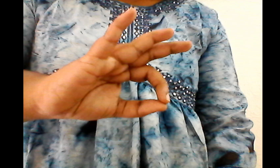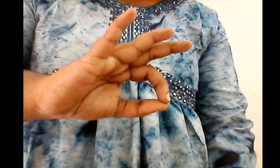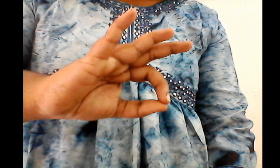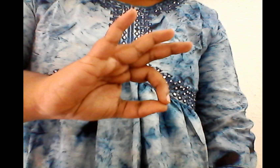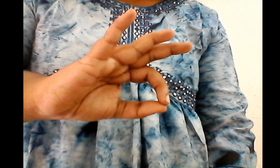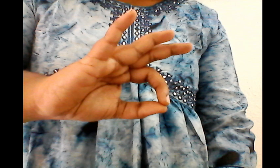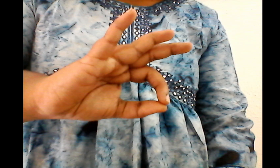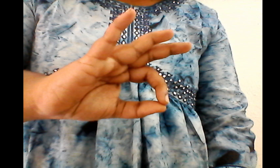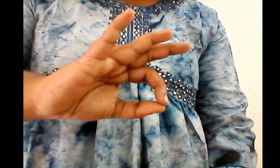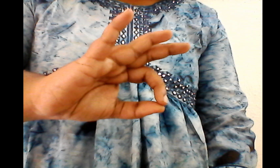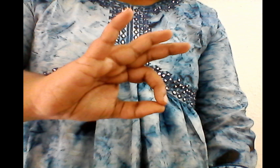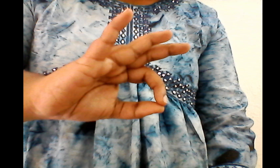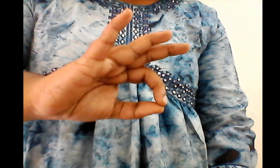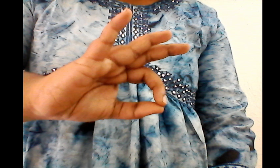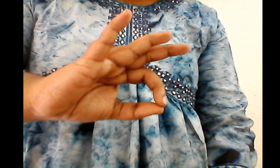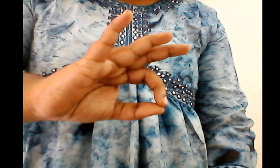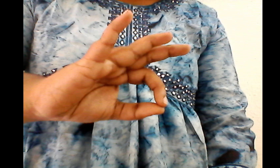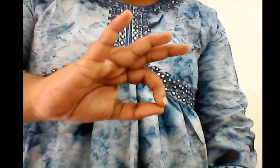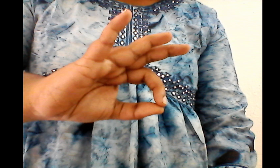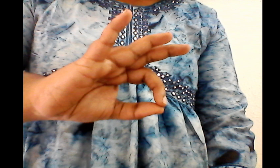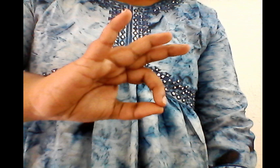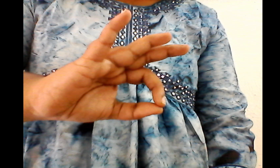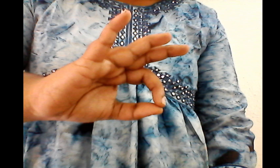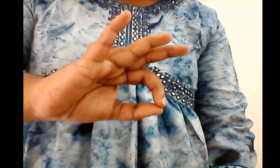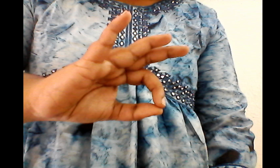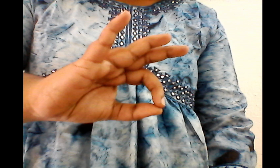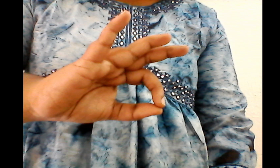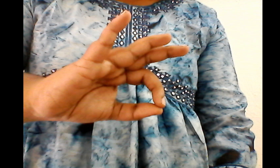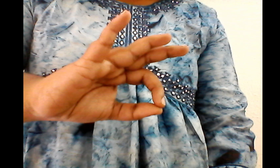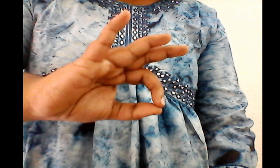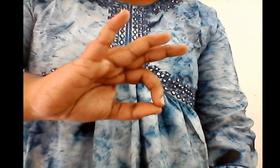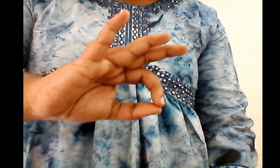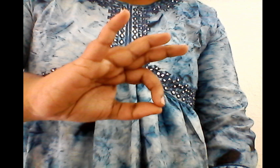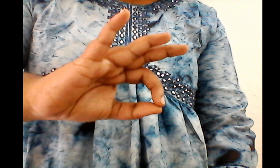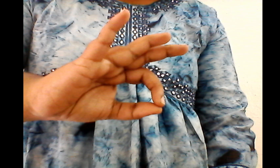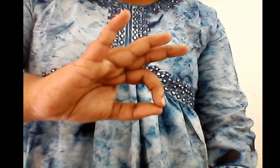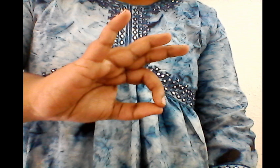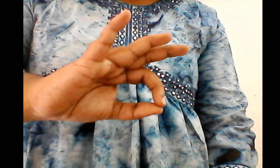ഒ